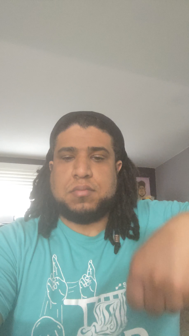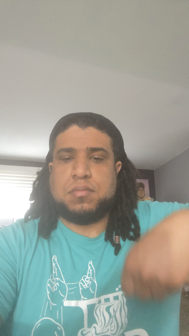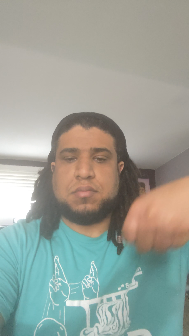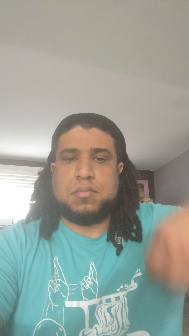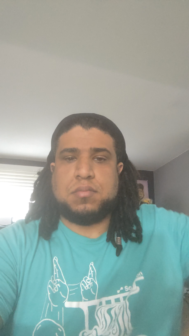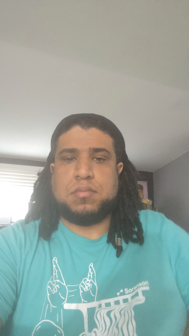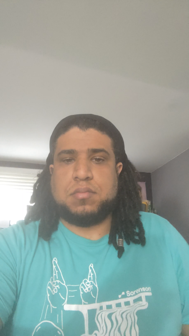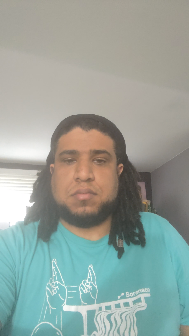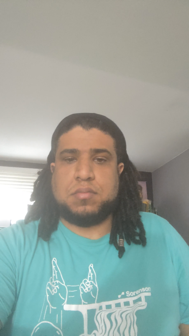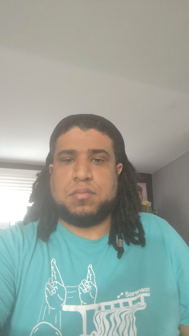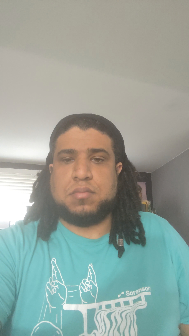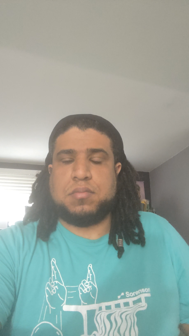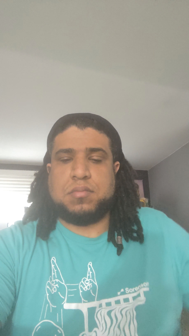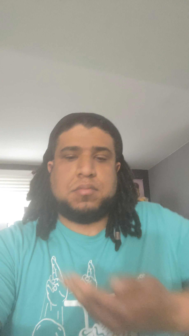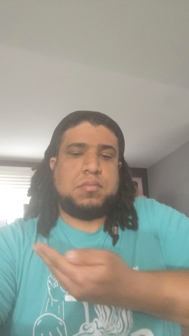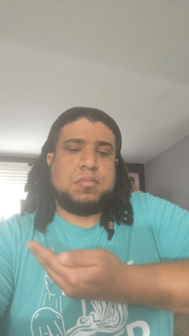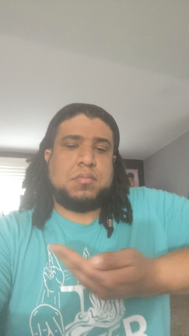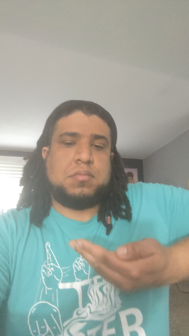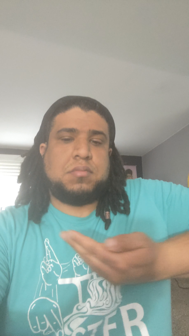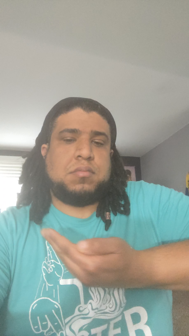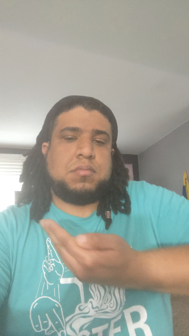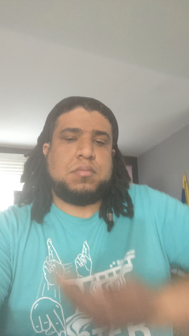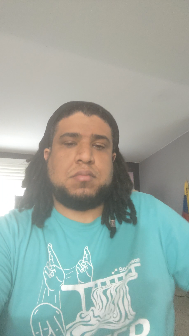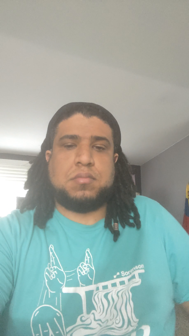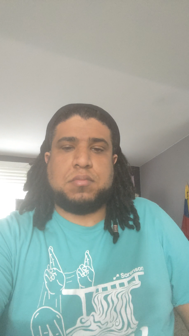baby